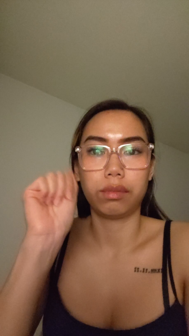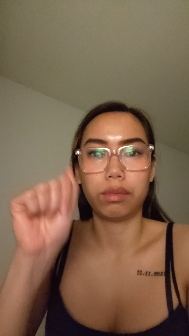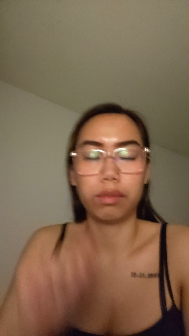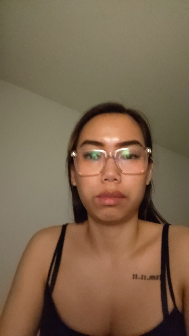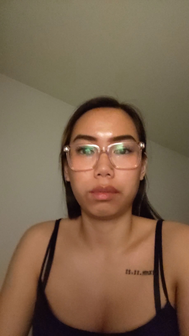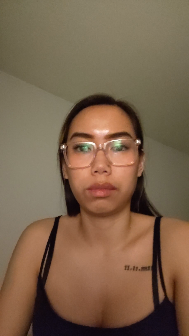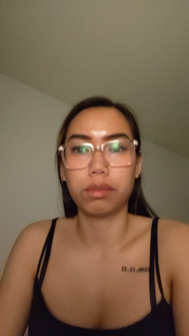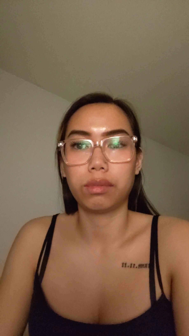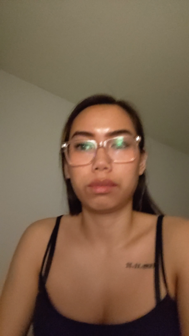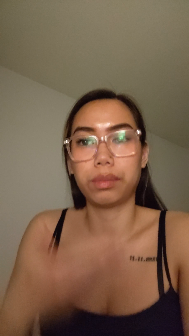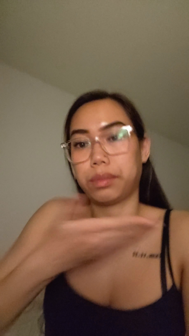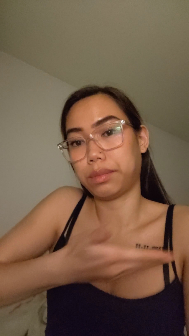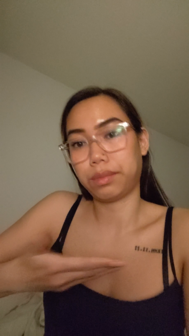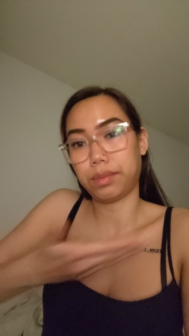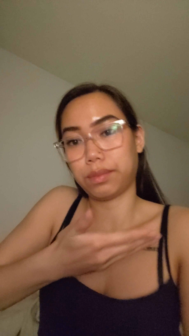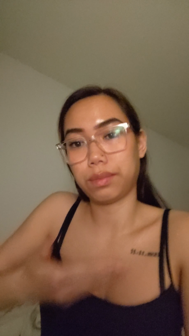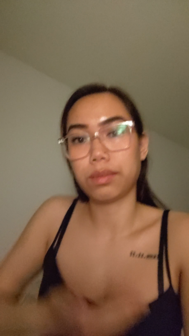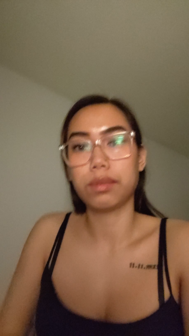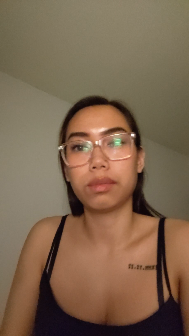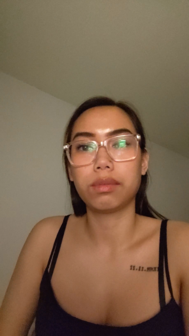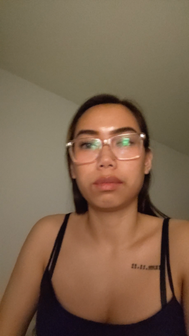baby